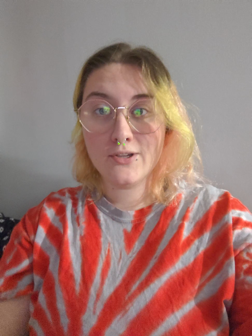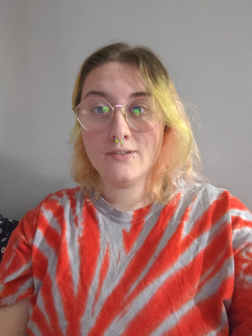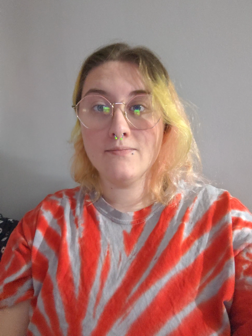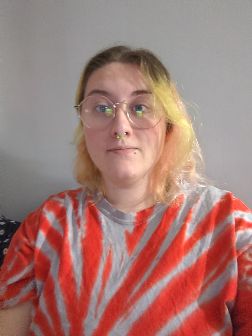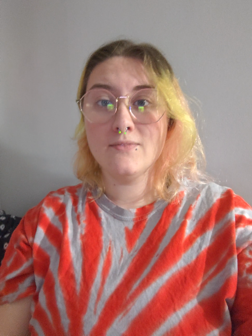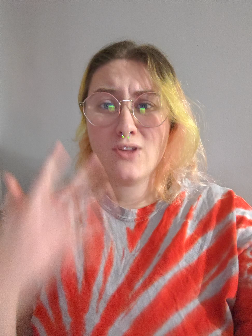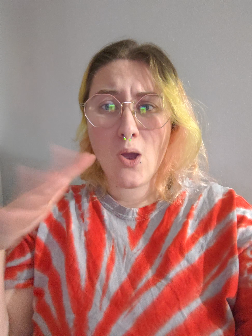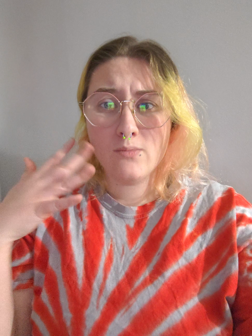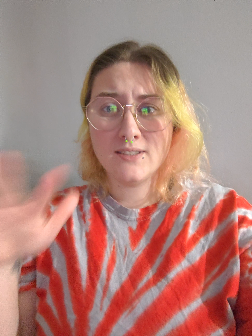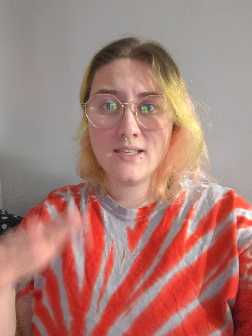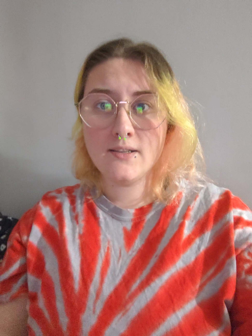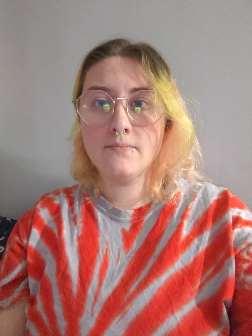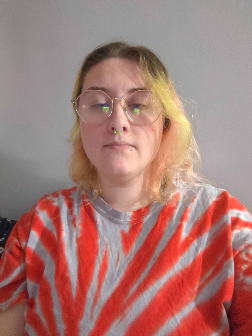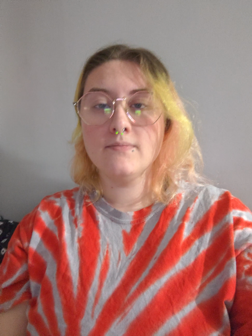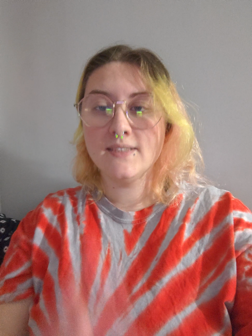noisy